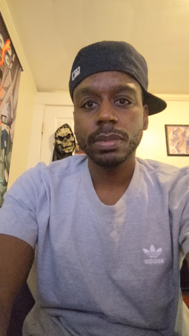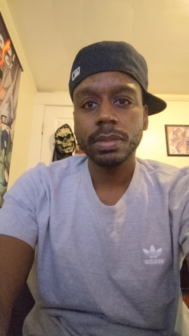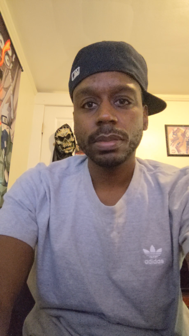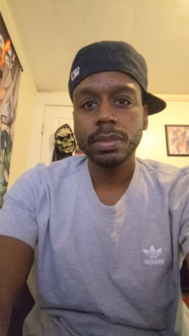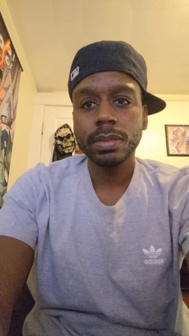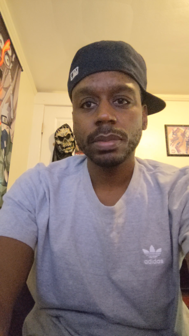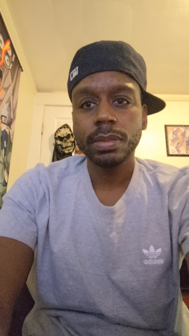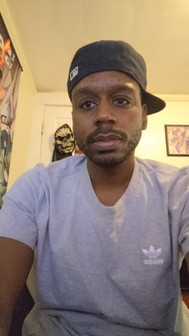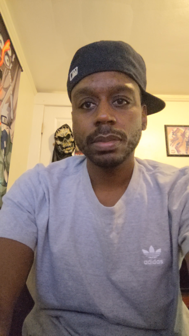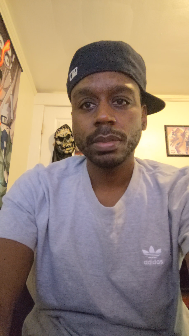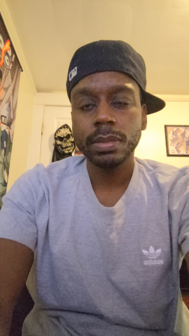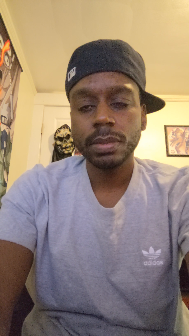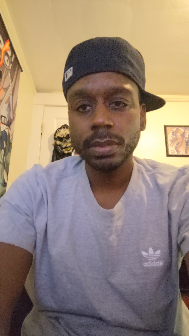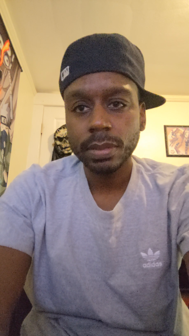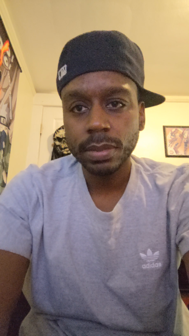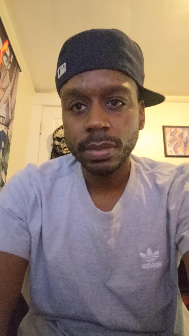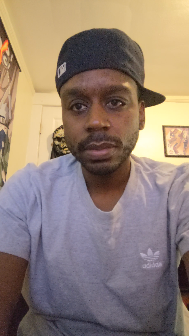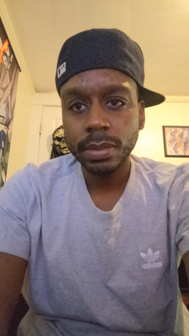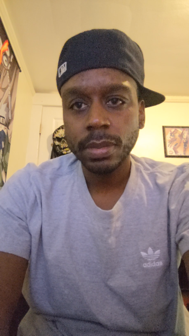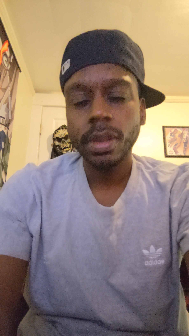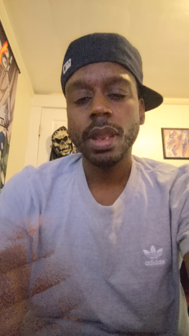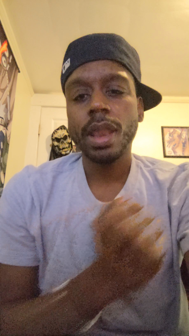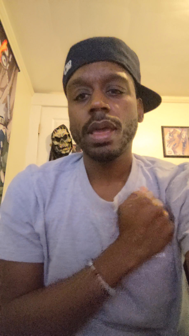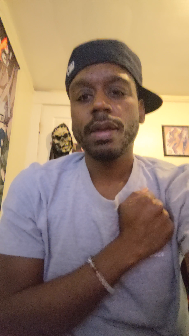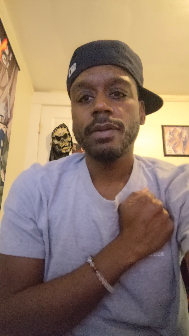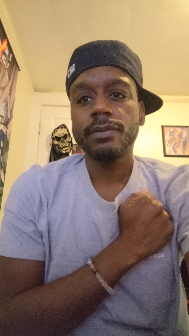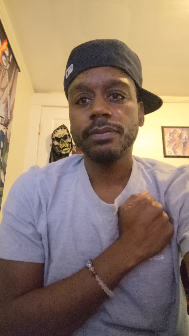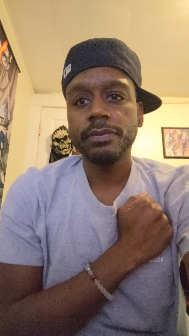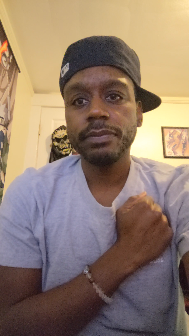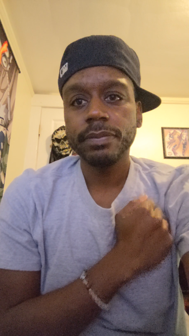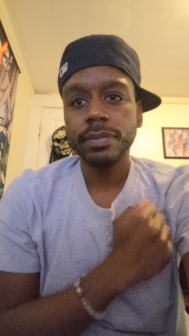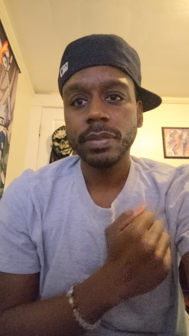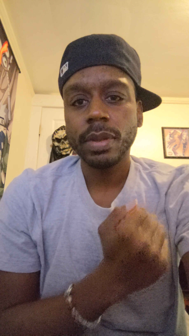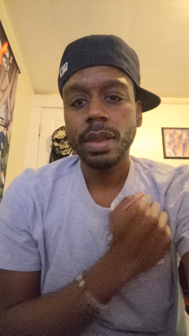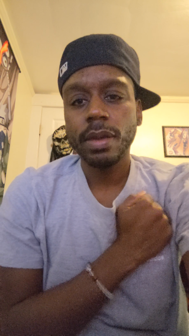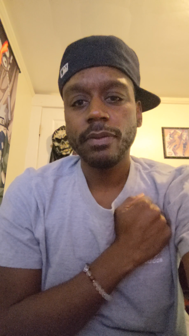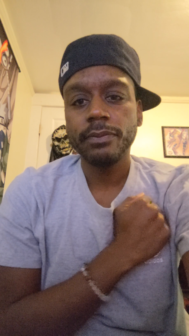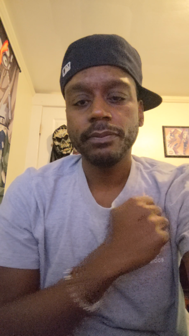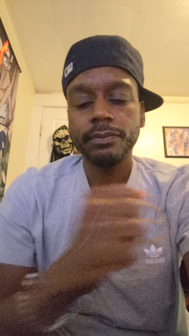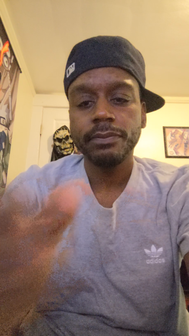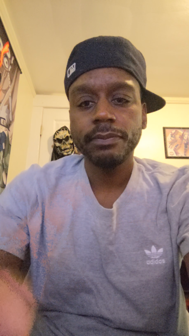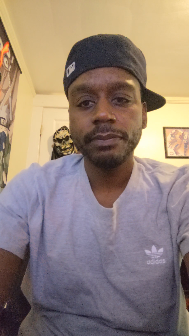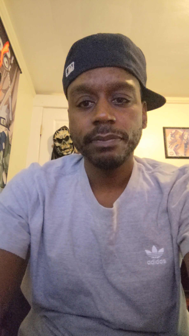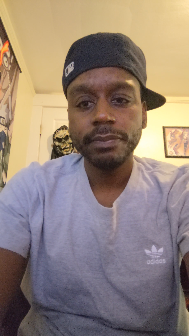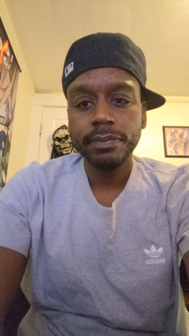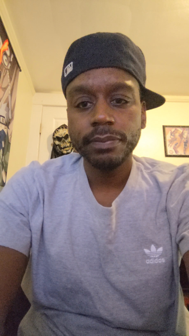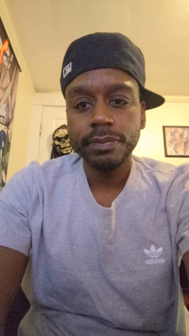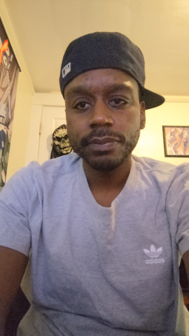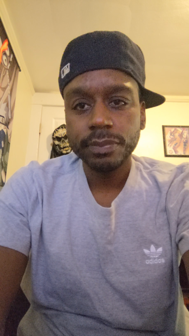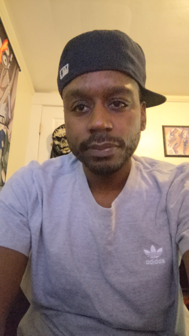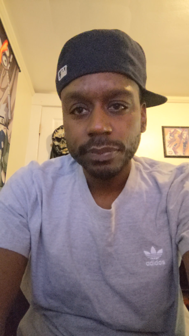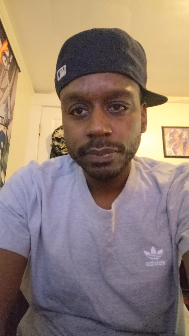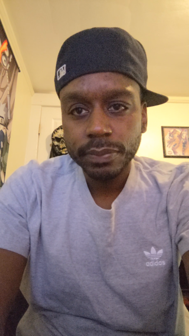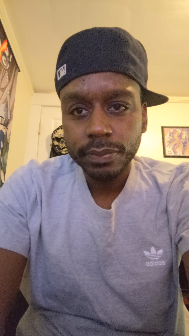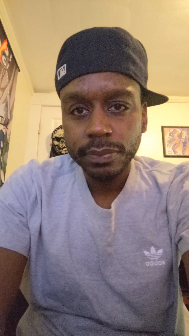love